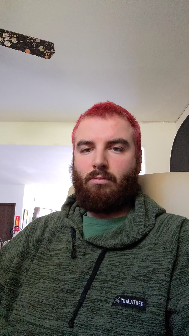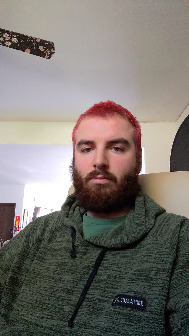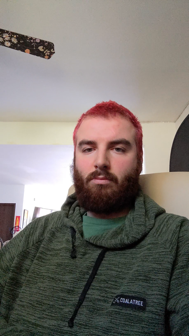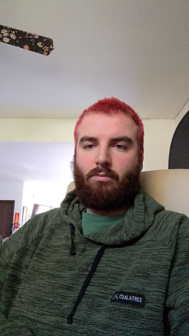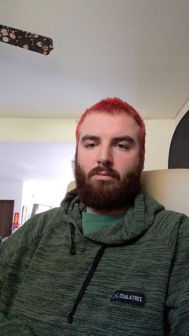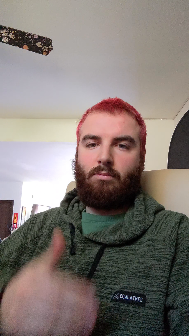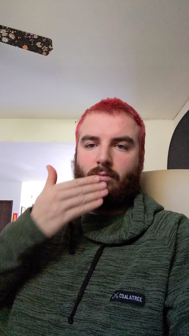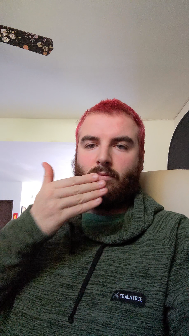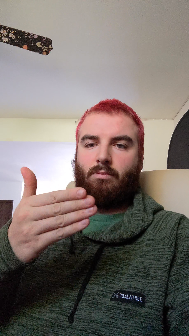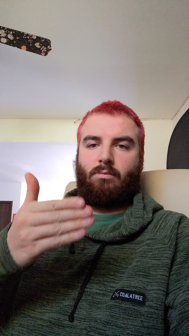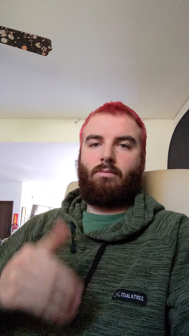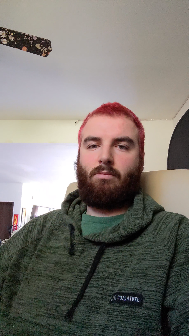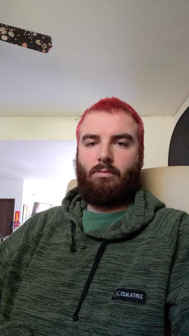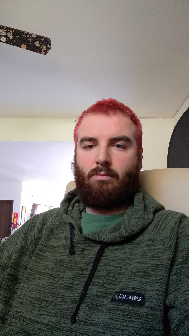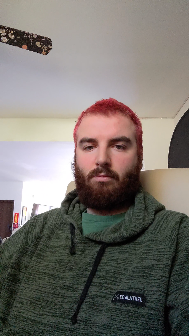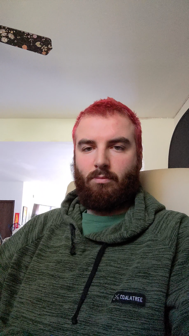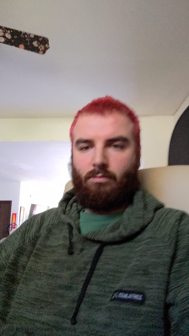good